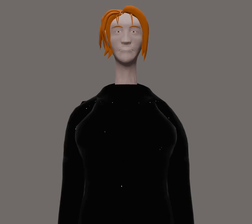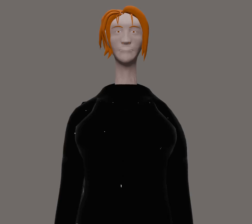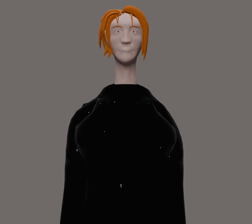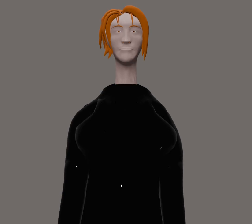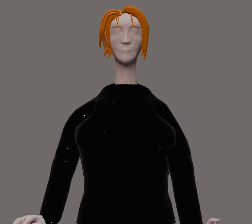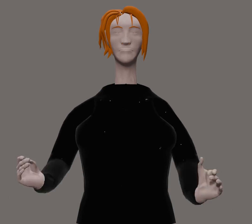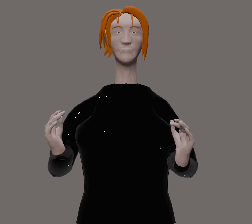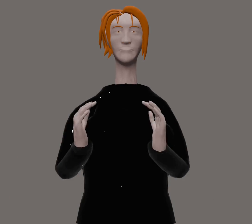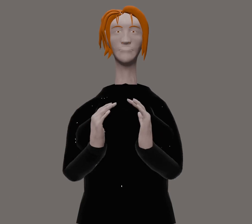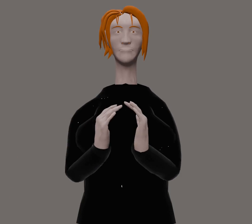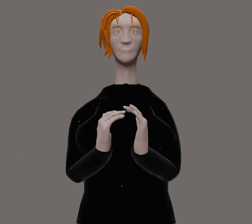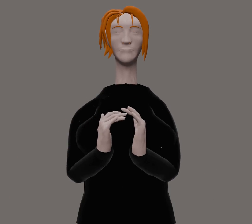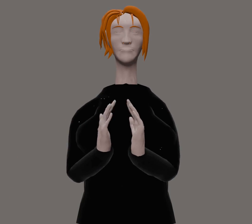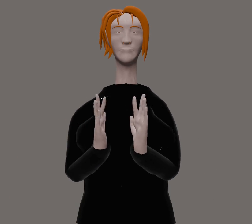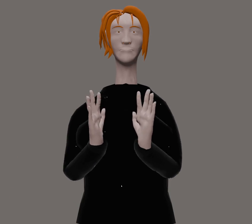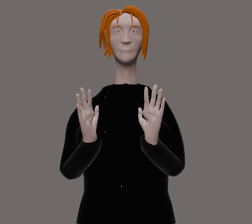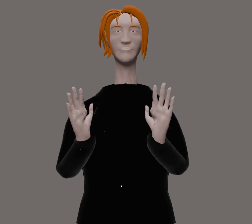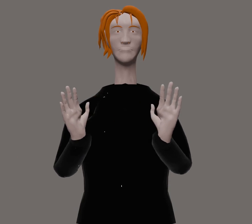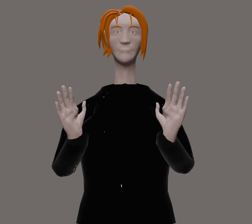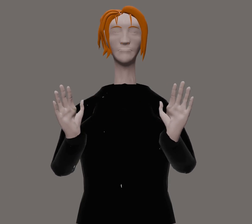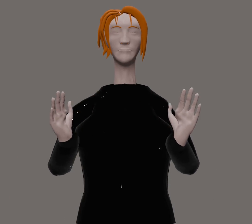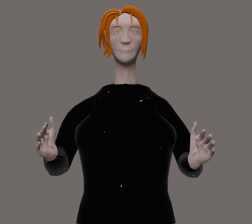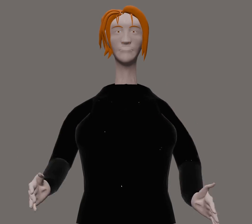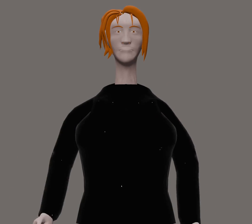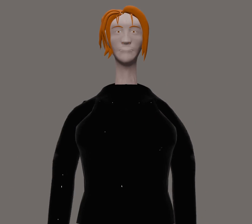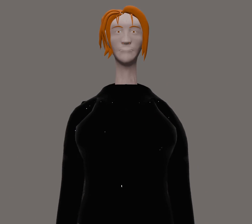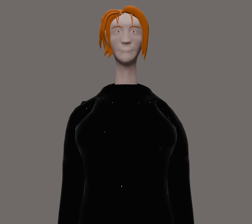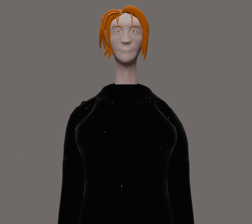Blossom